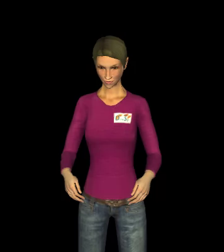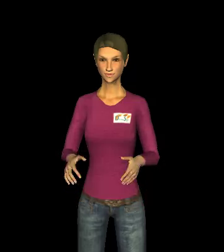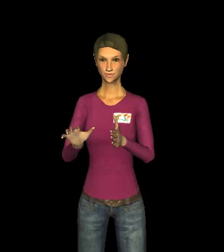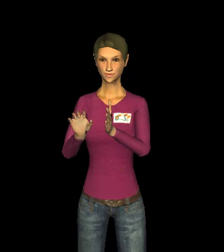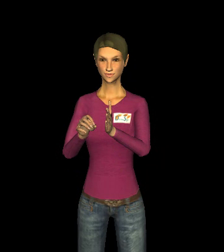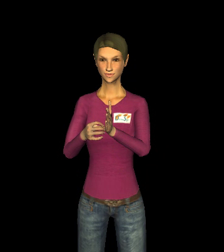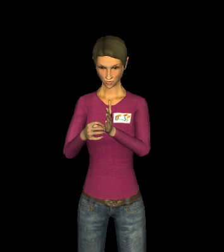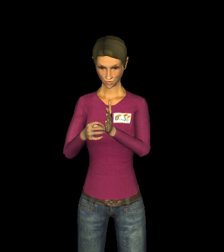طماطم